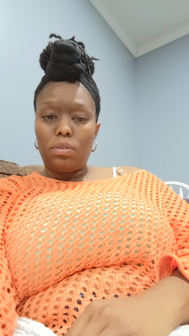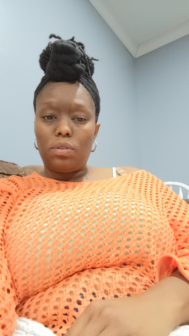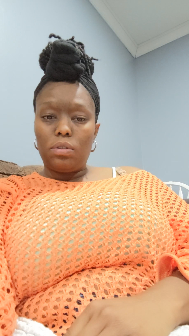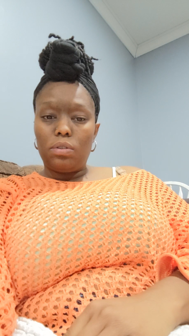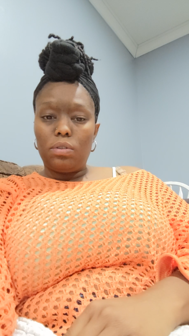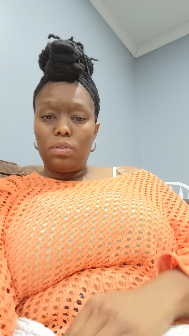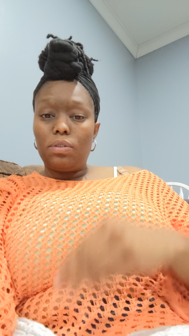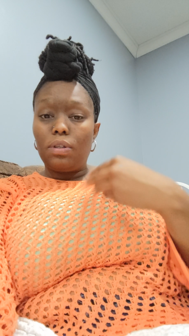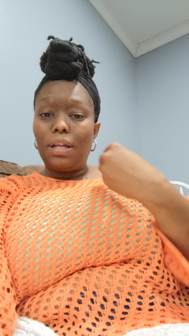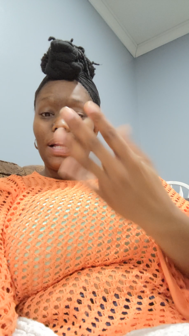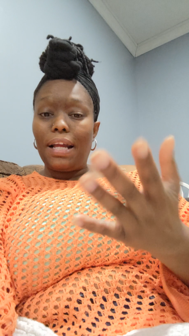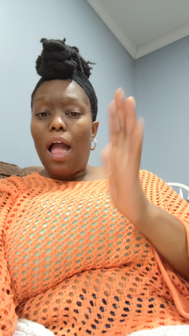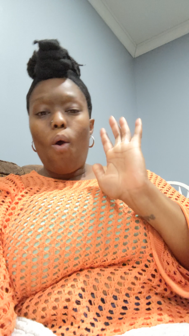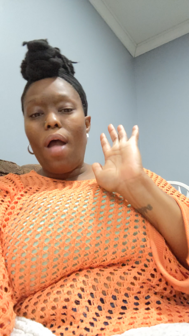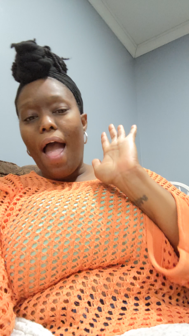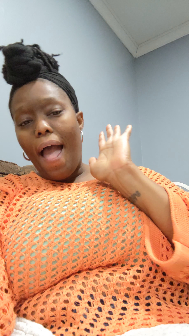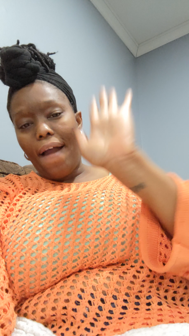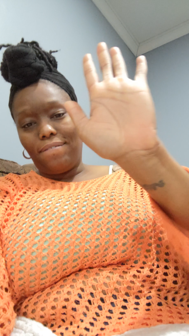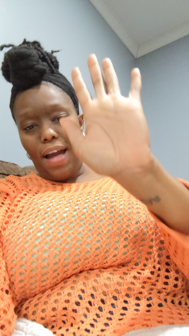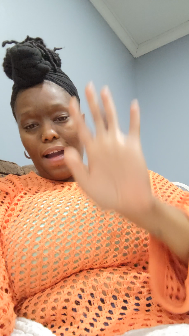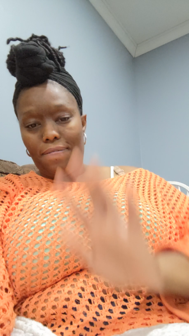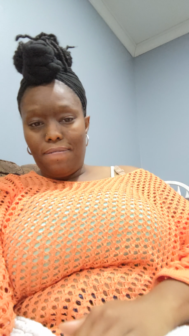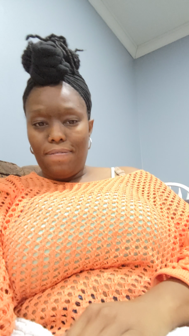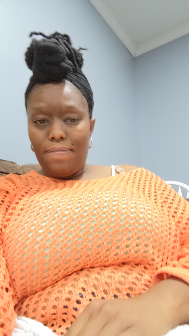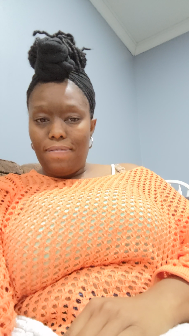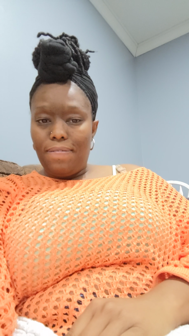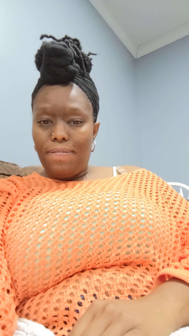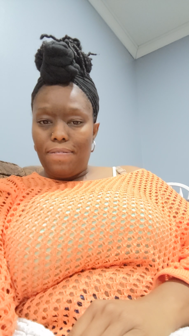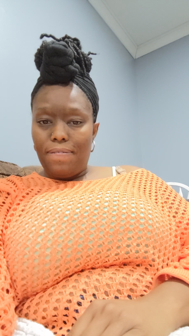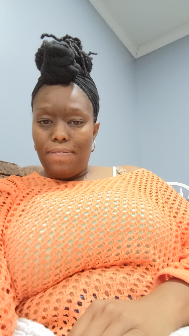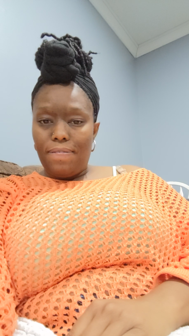give me five